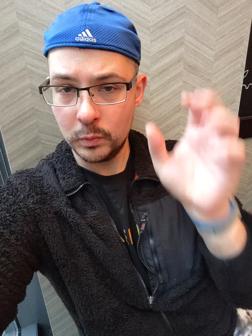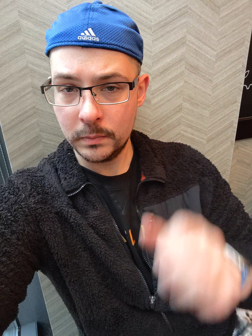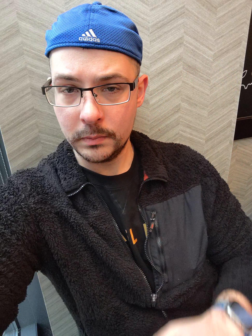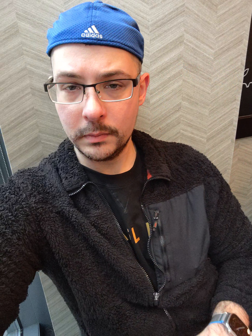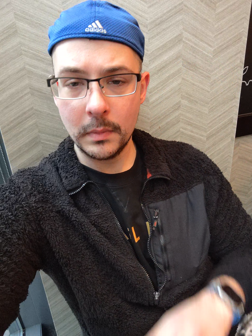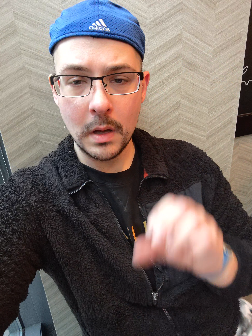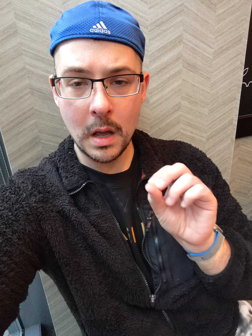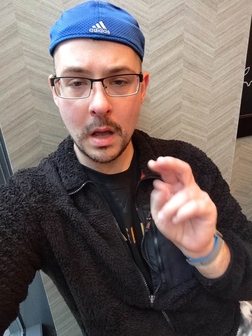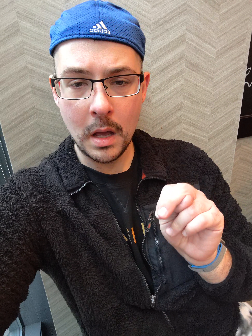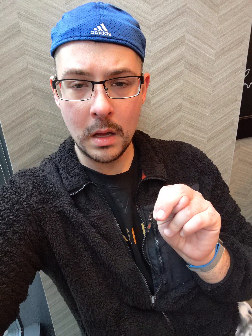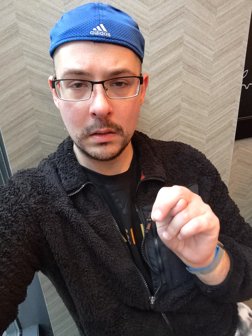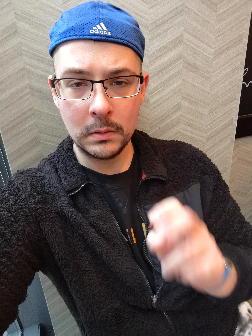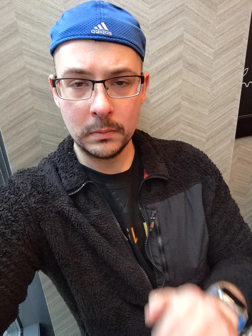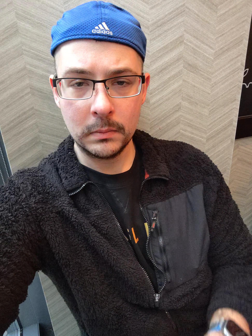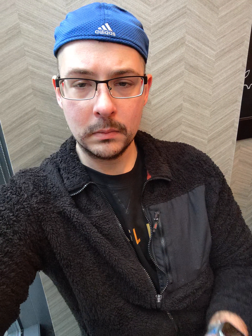on